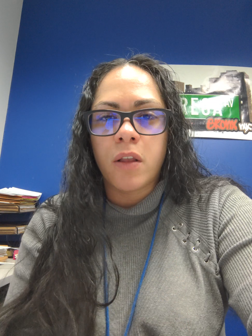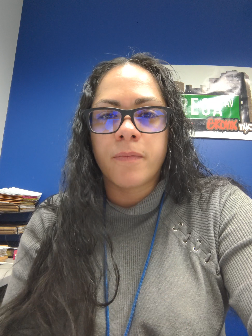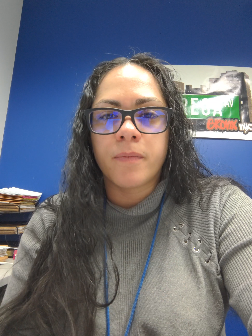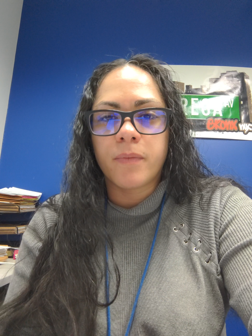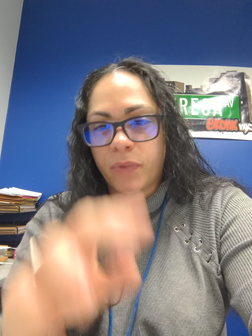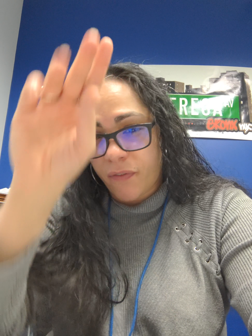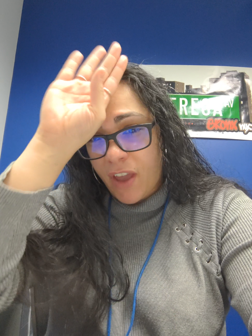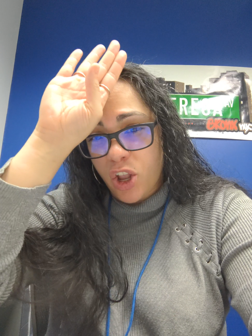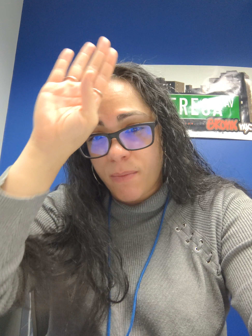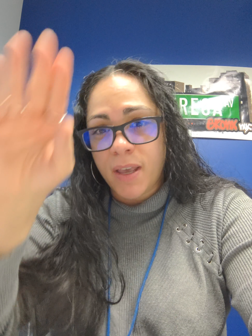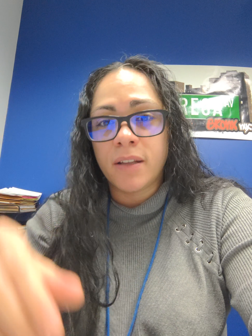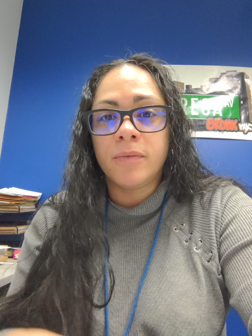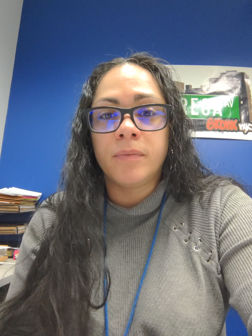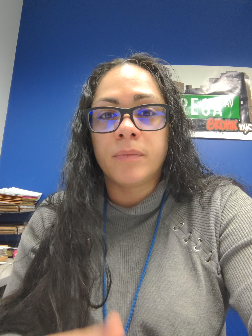fireman